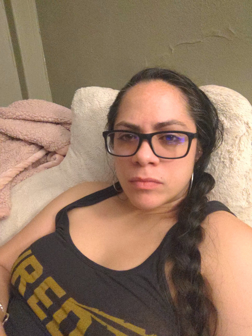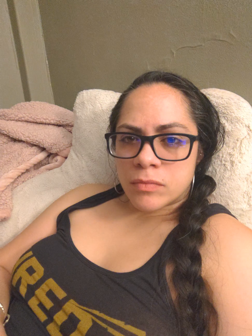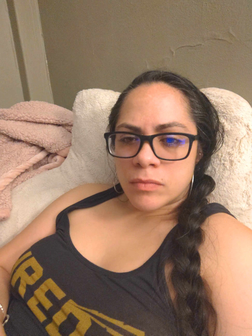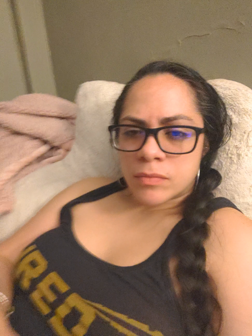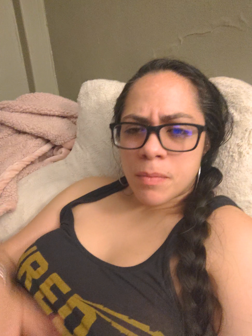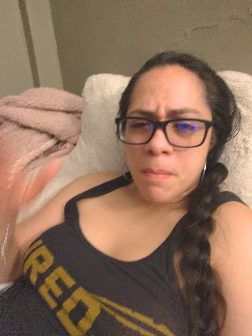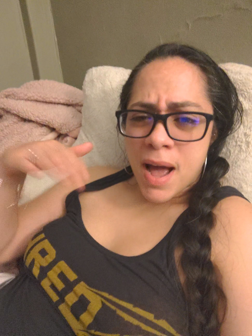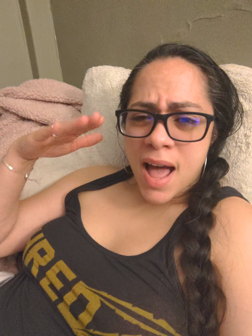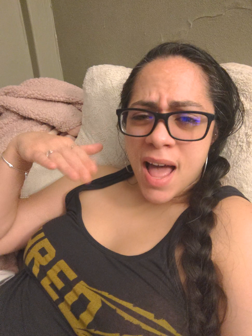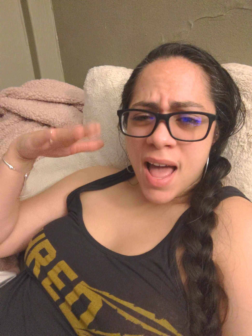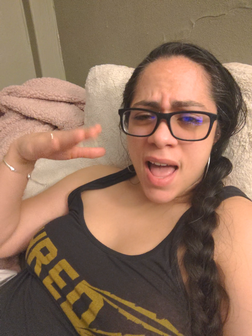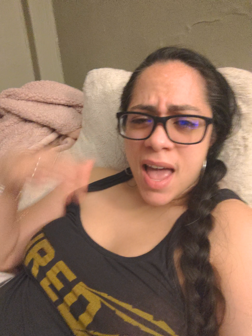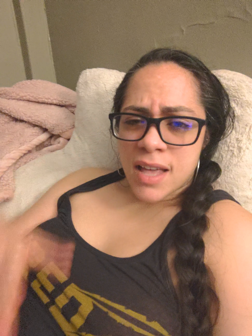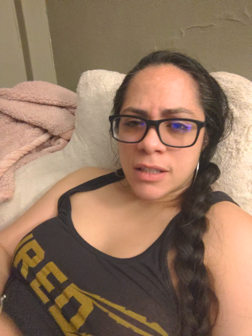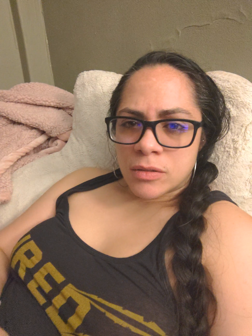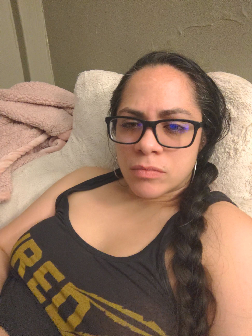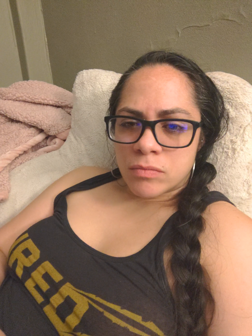bye